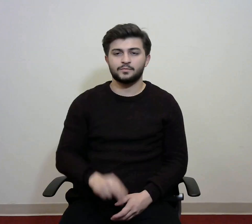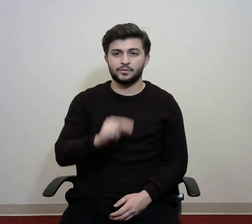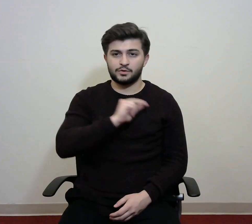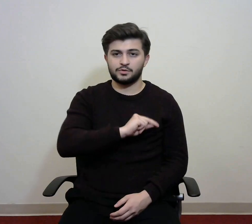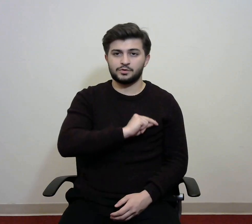işləmək